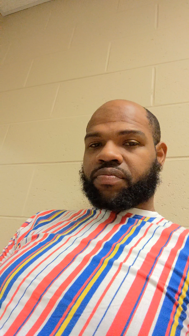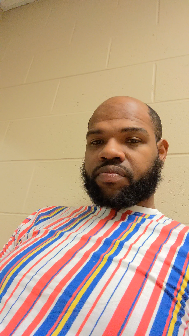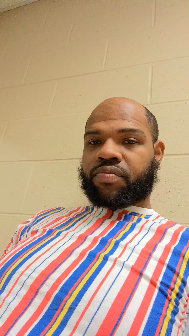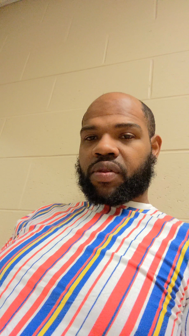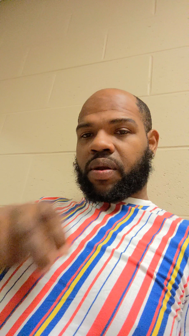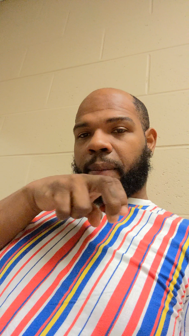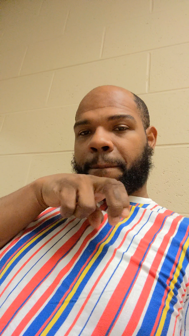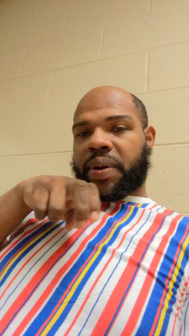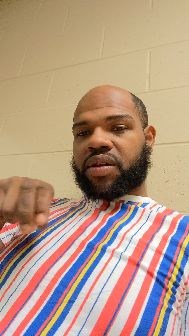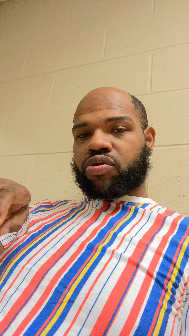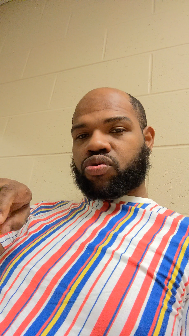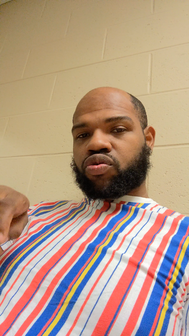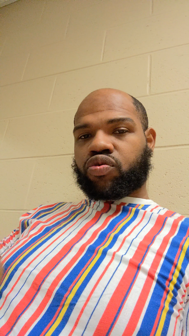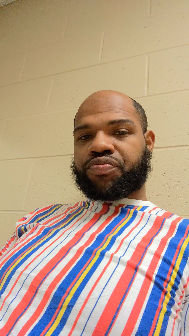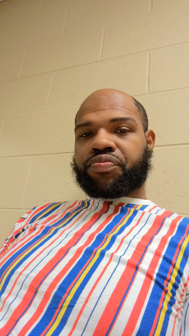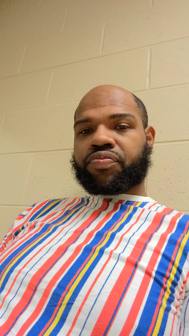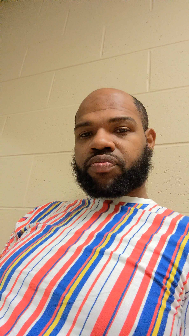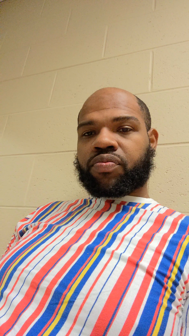bench